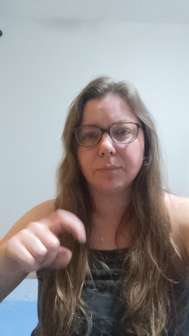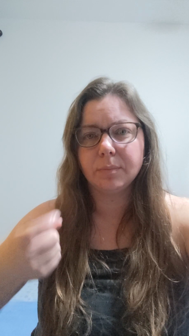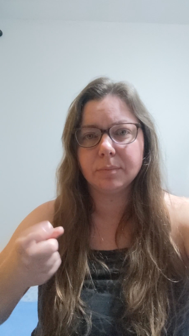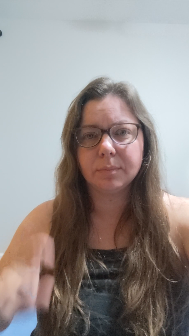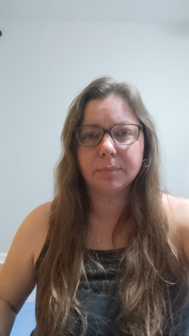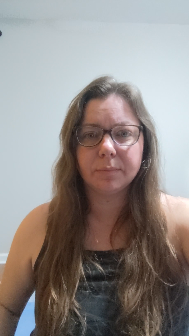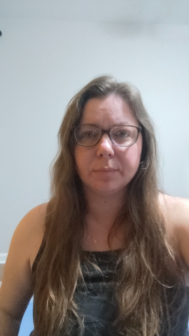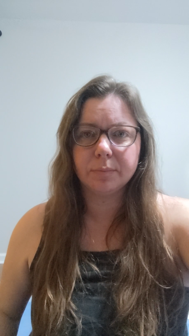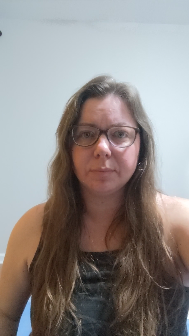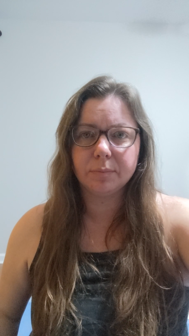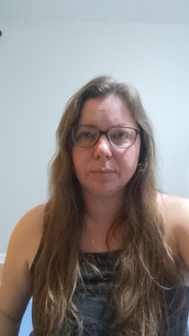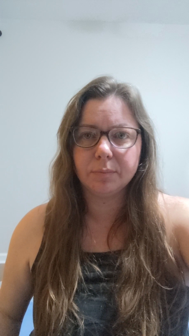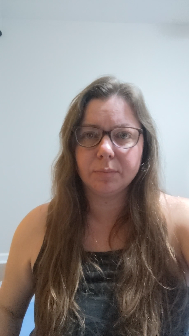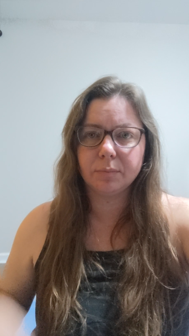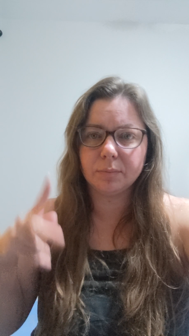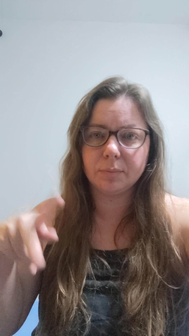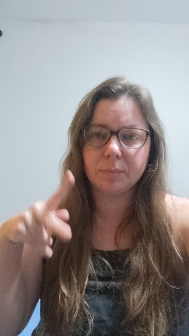people